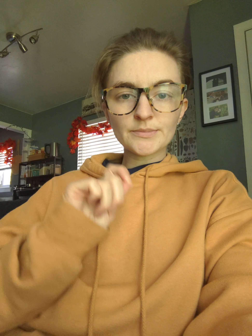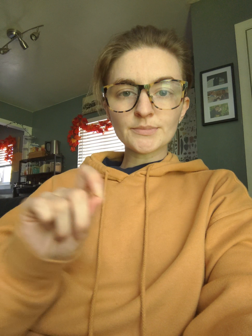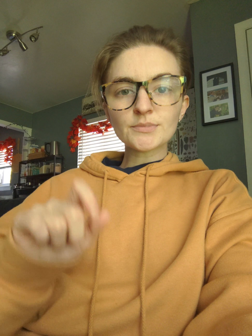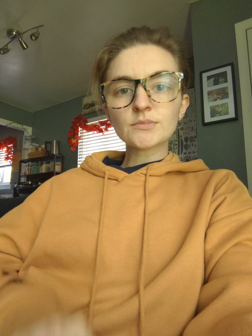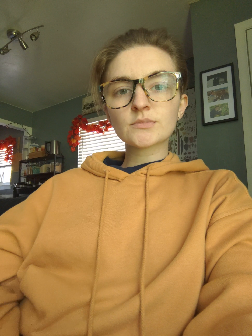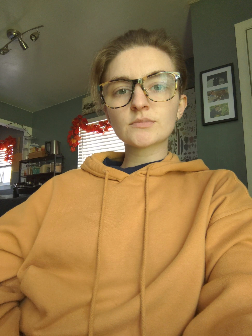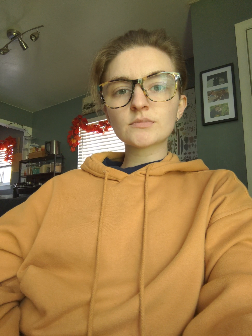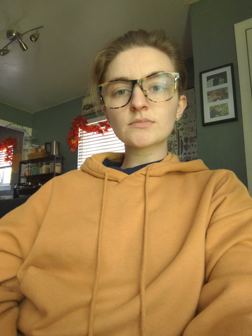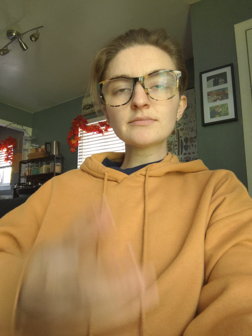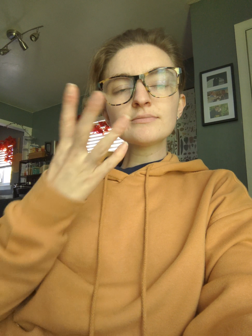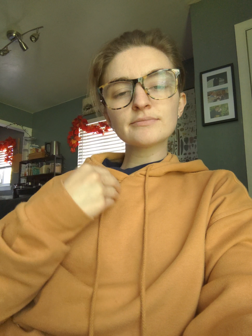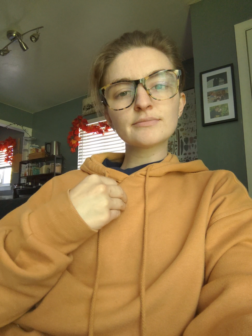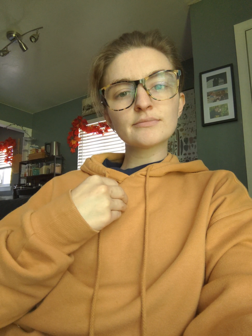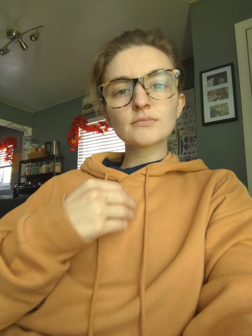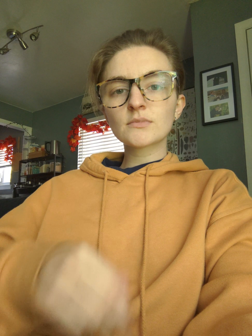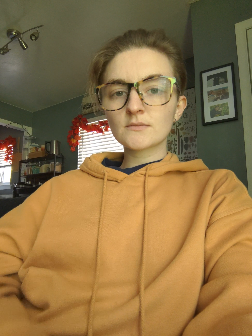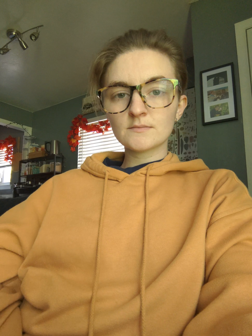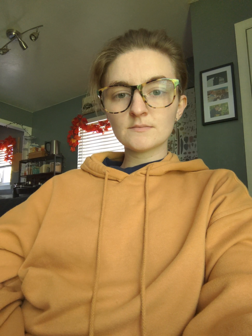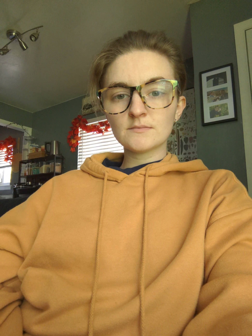asleep